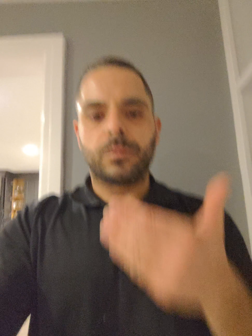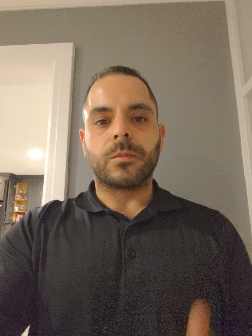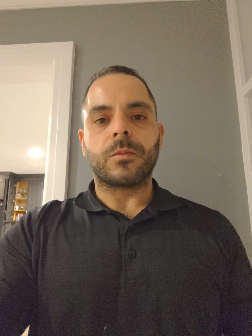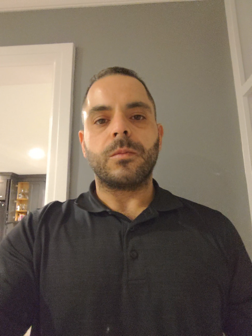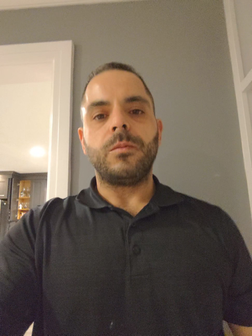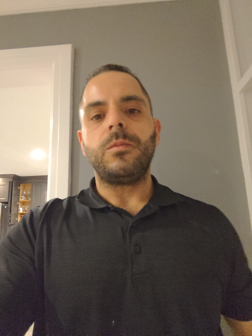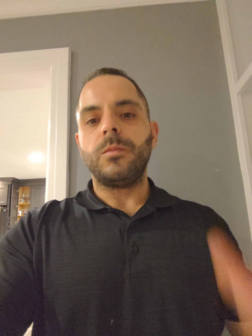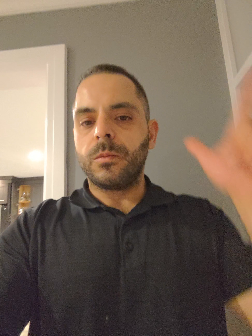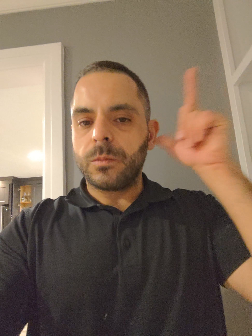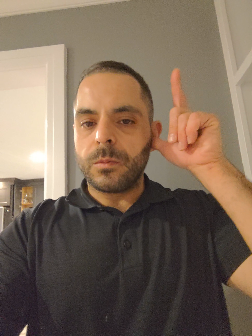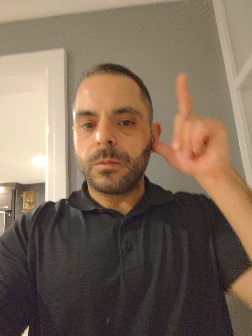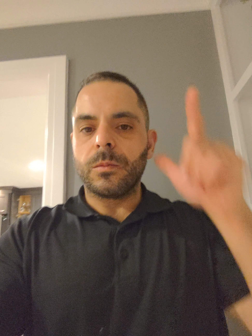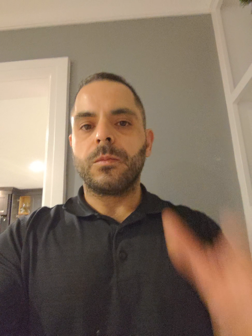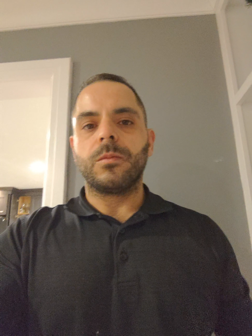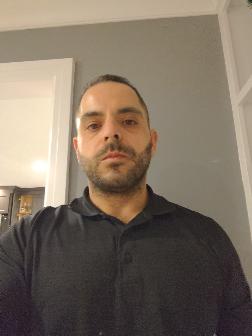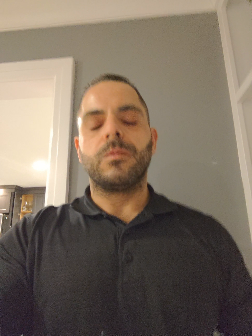listen